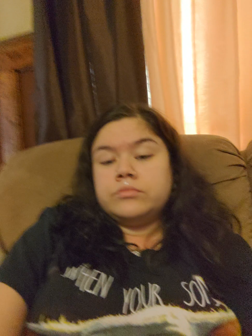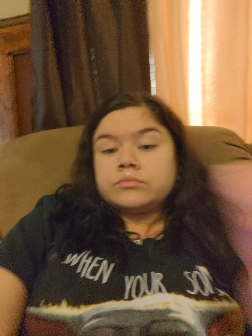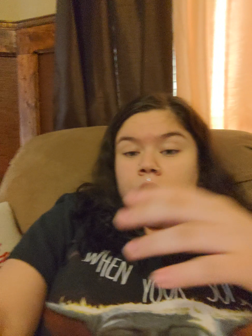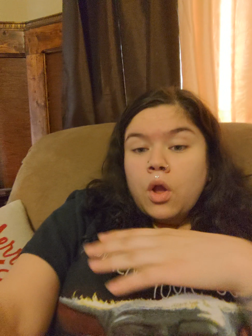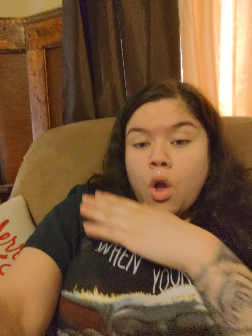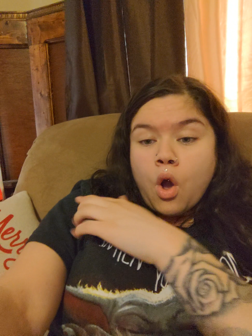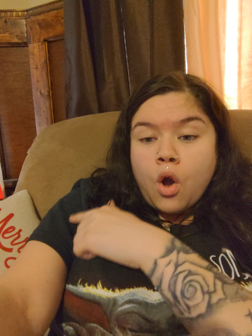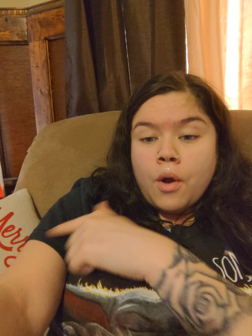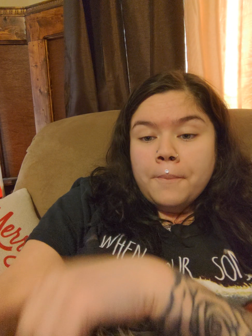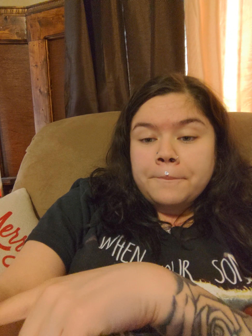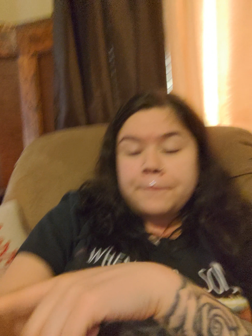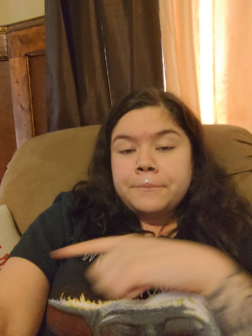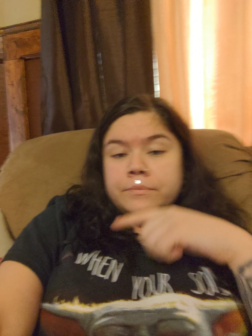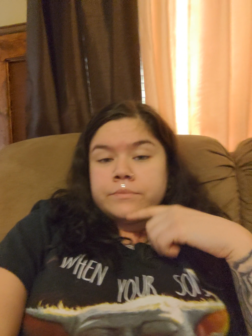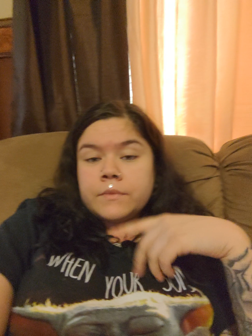arm